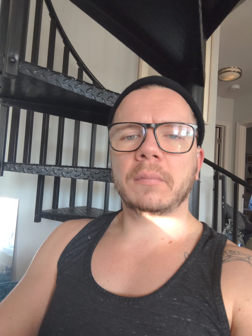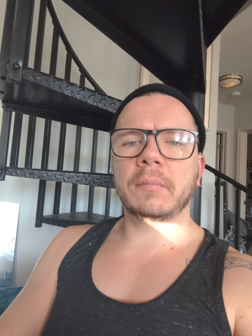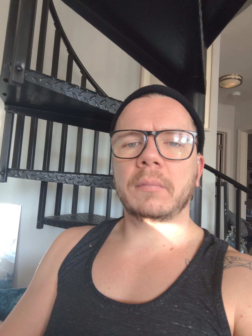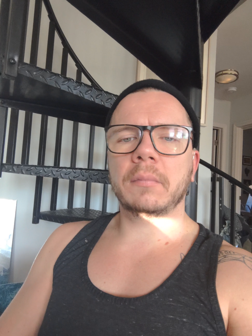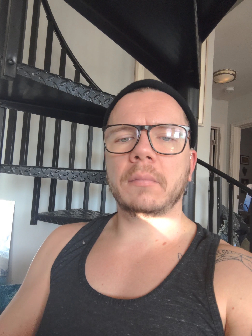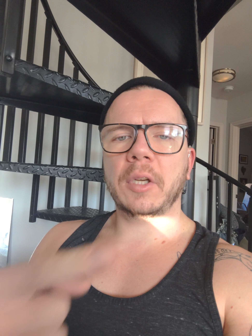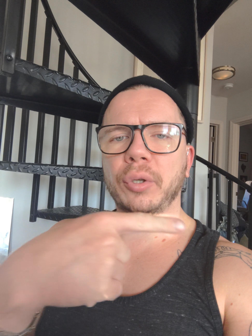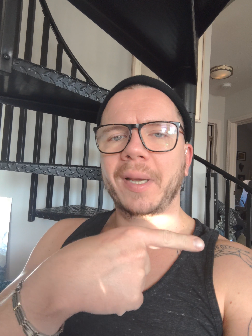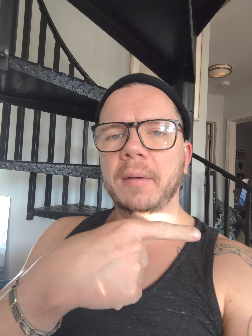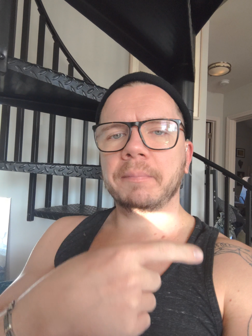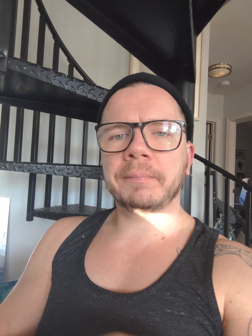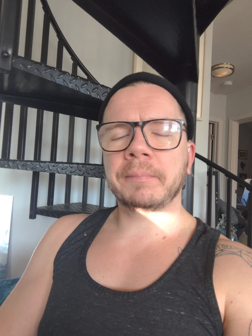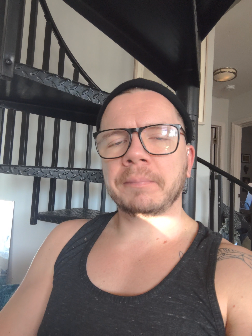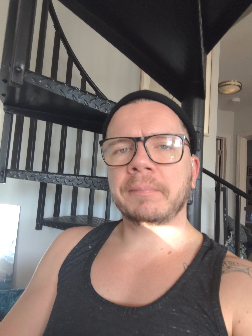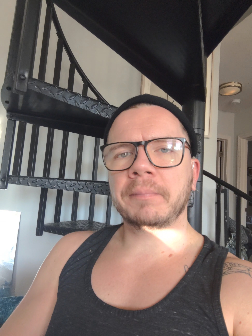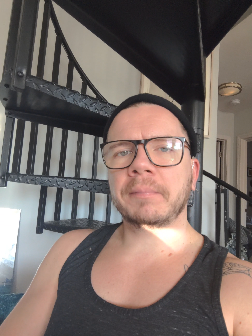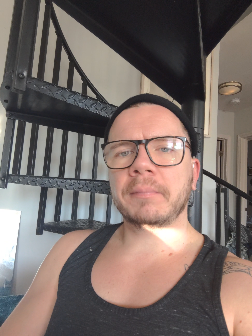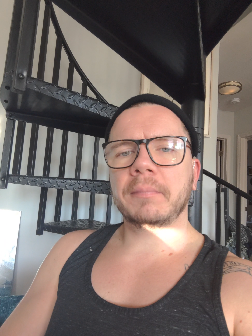he/she/it